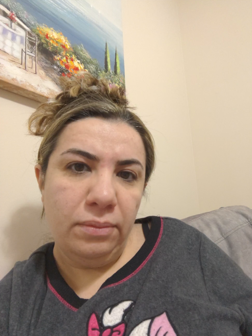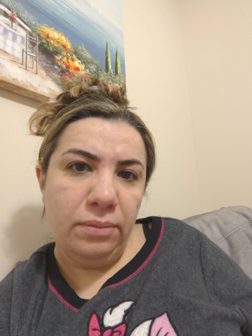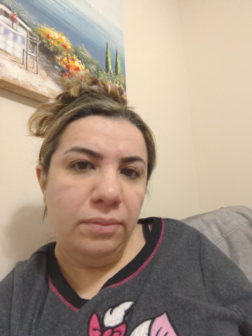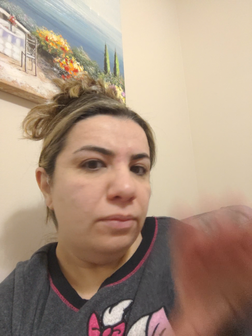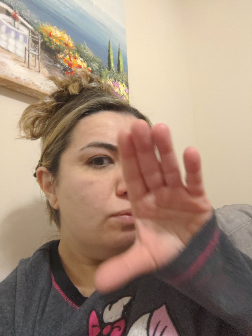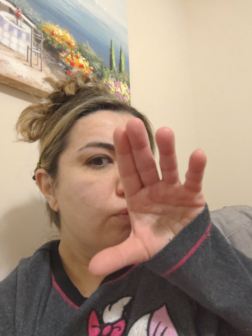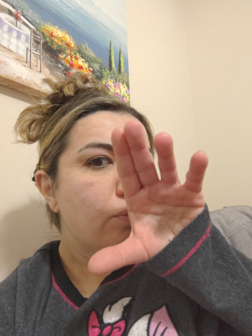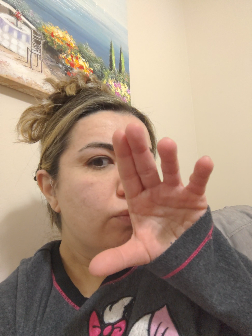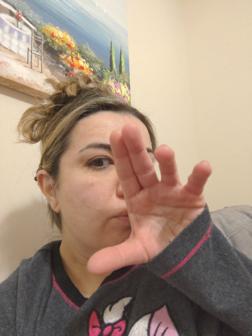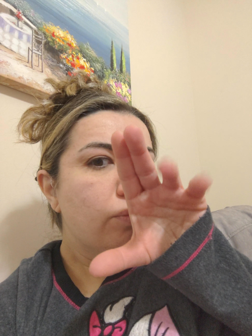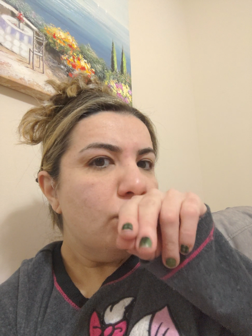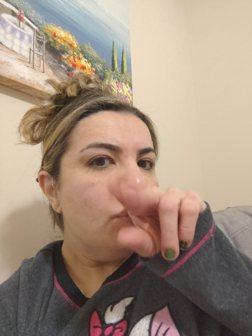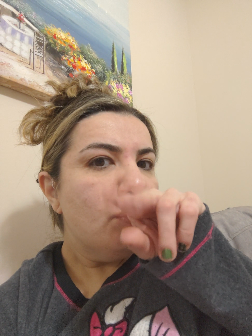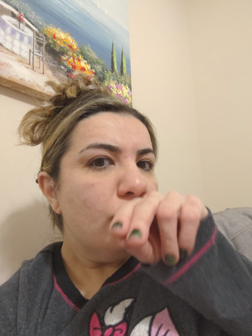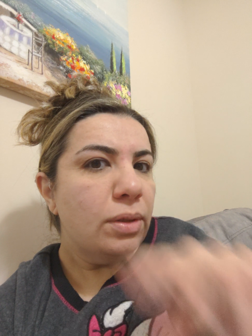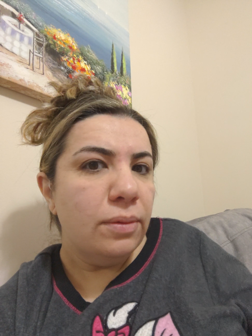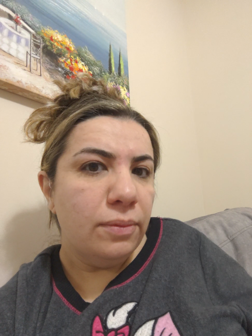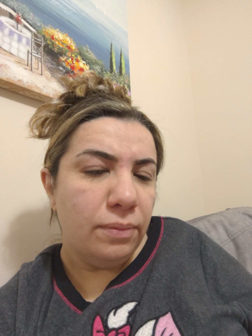duck